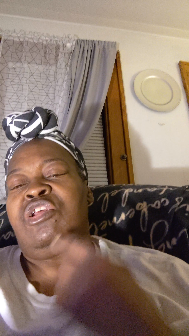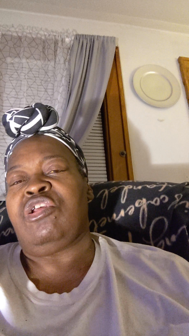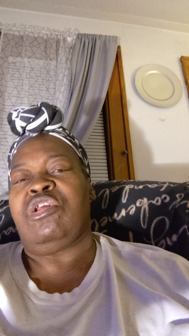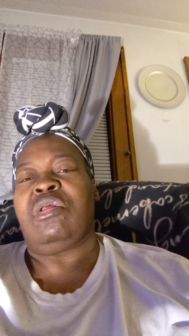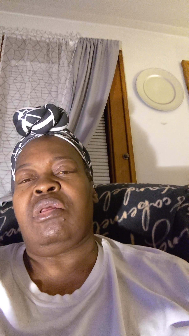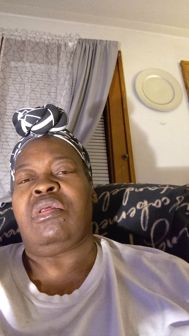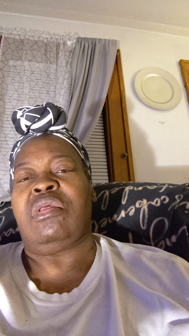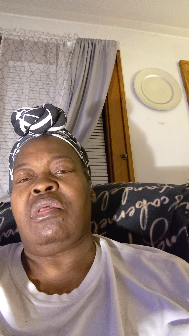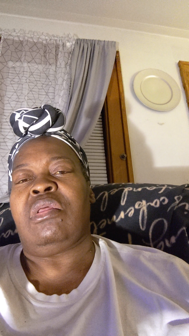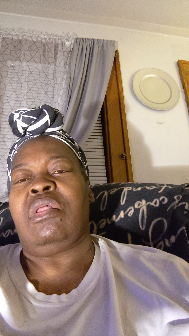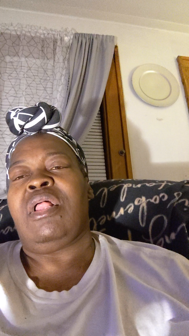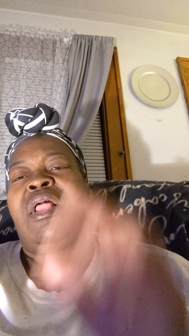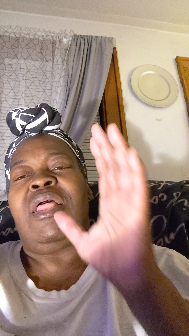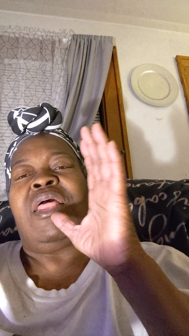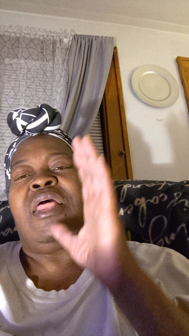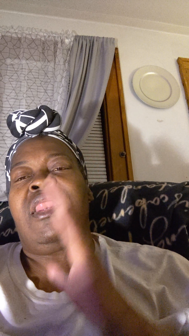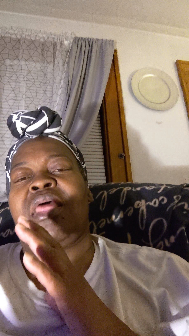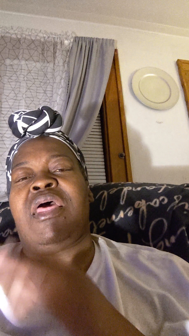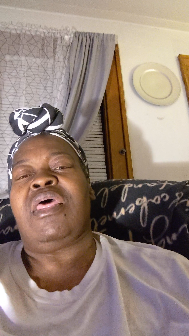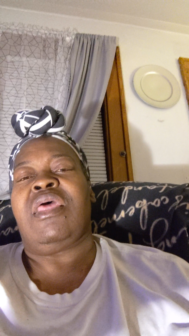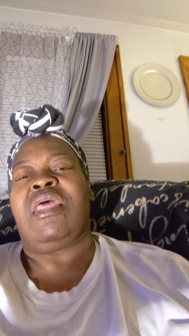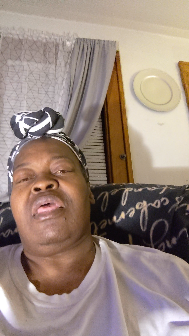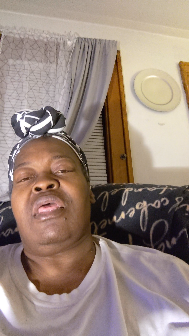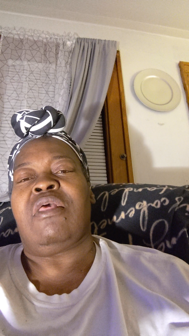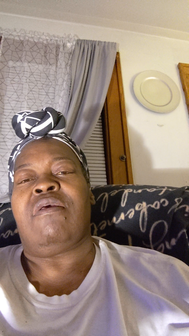lady